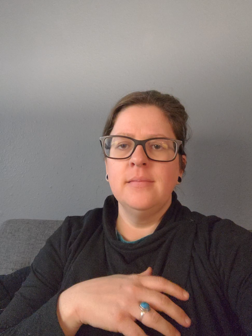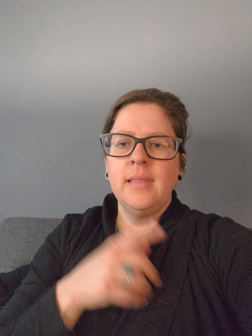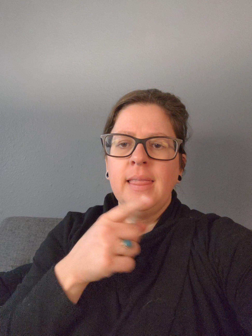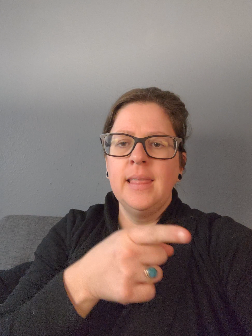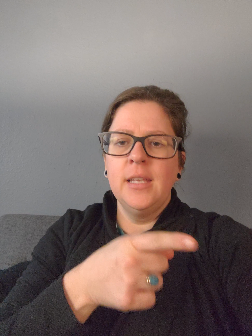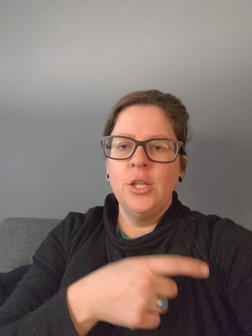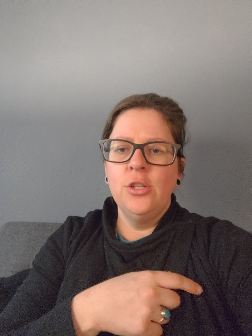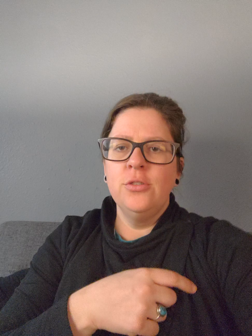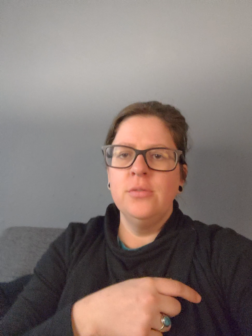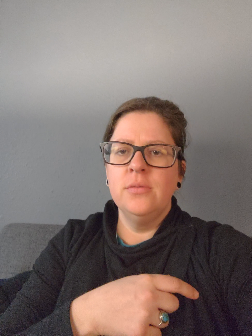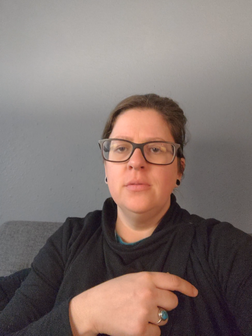there